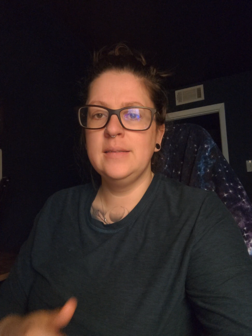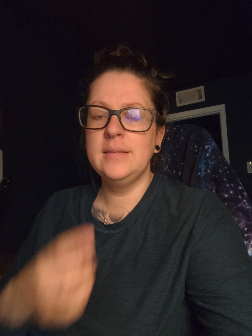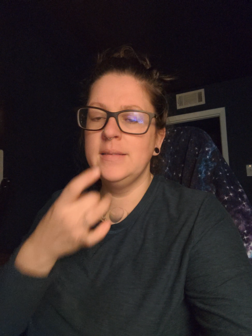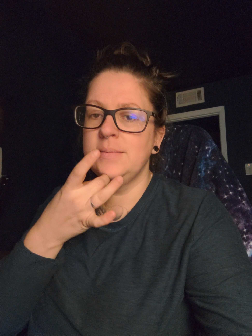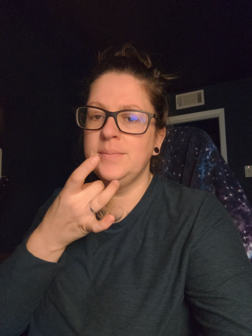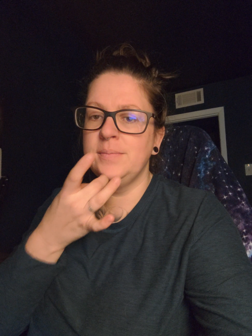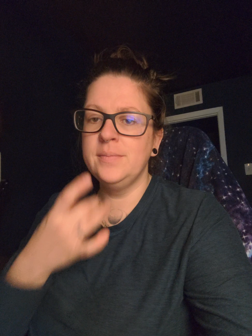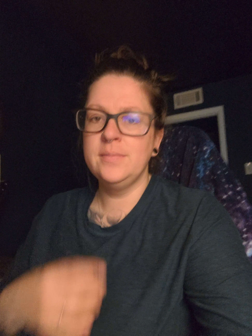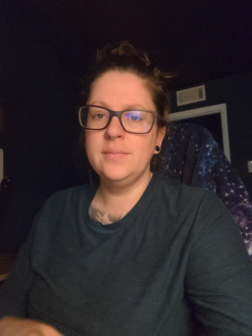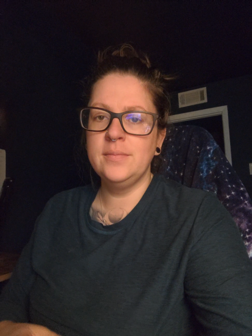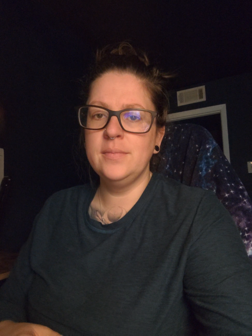lamp